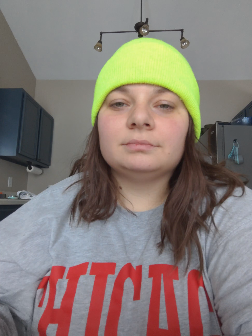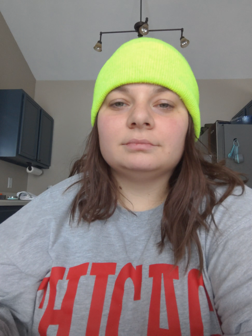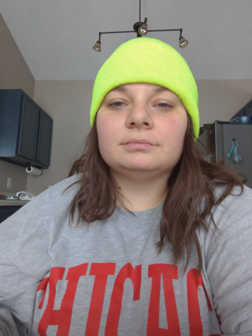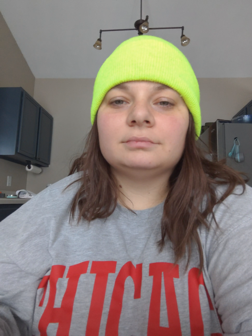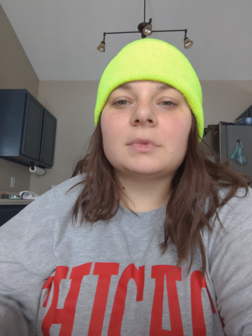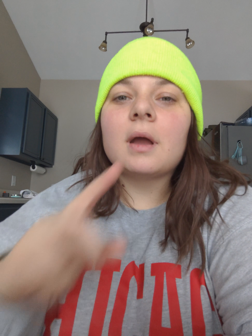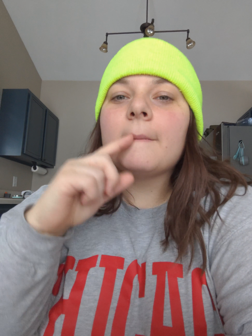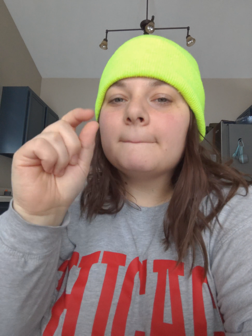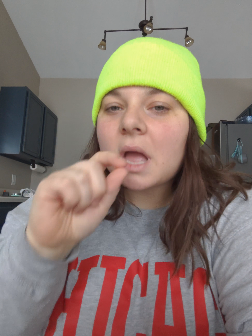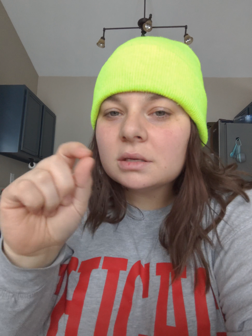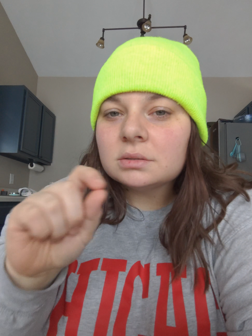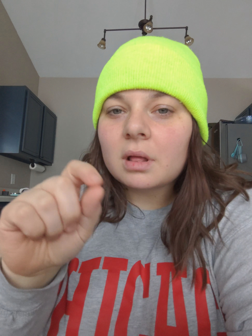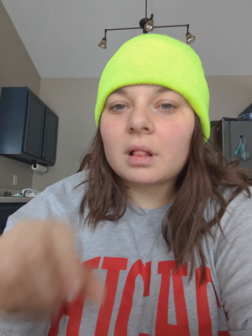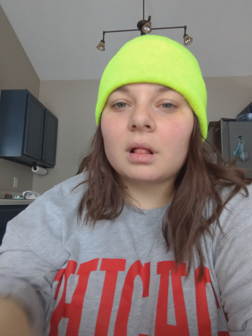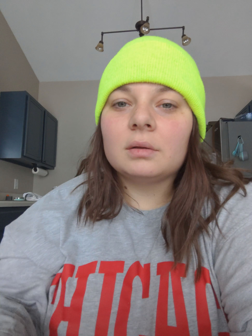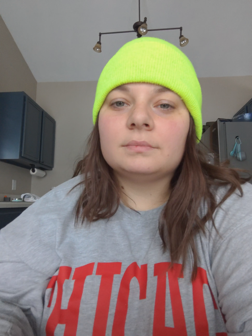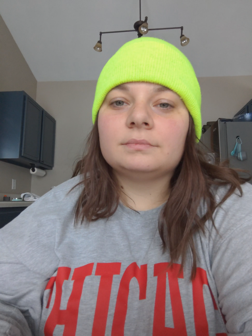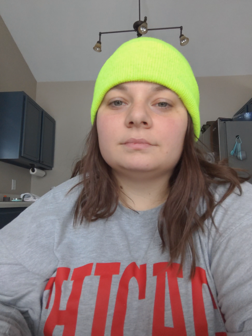pencil